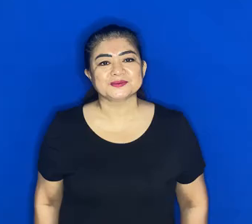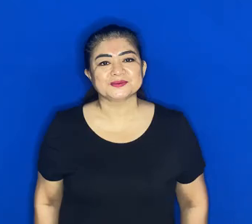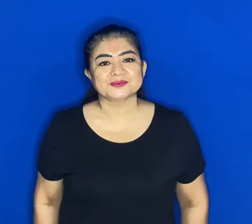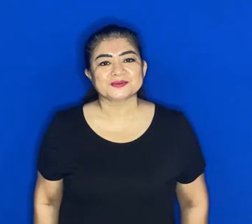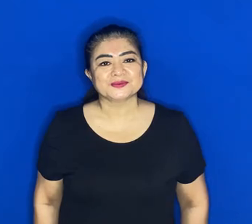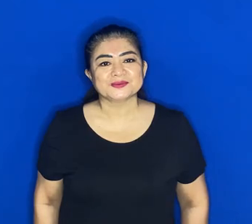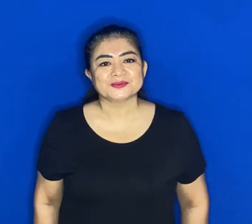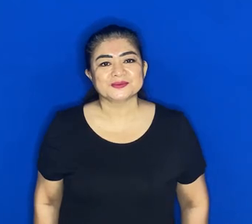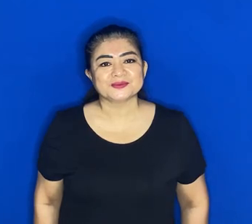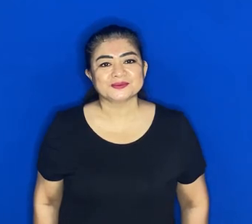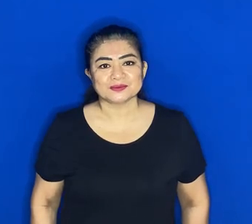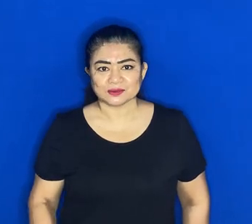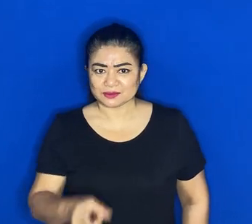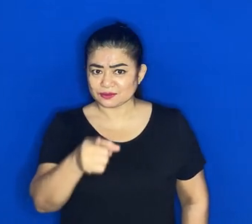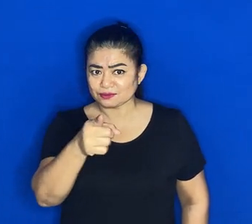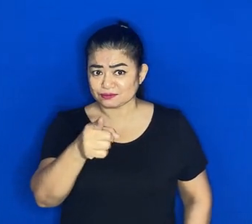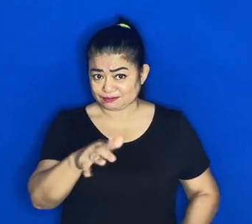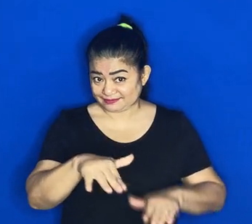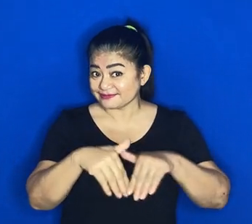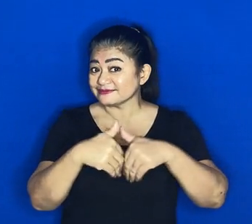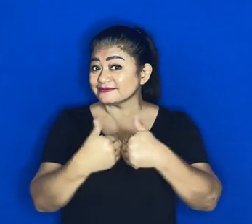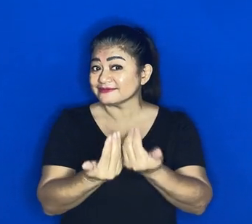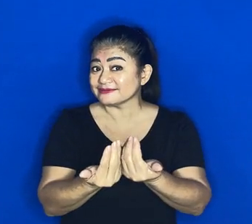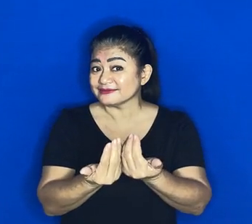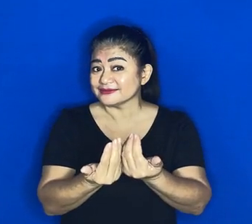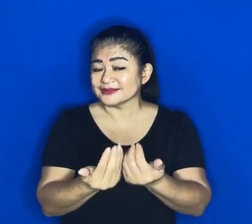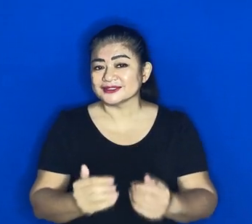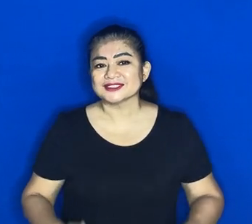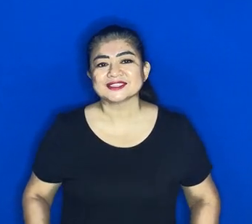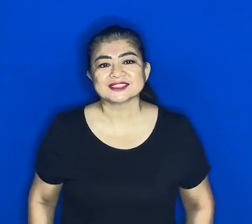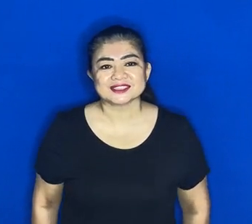how are you